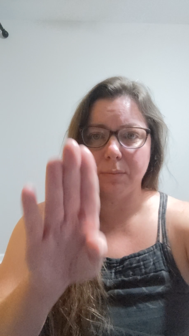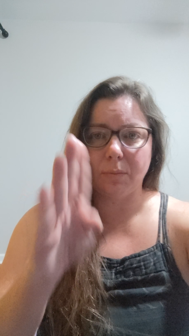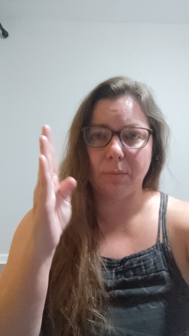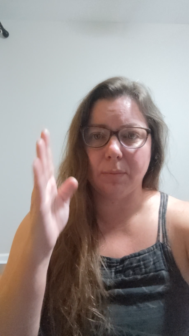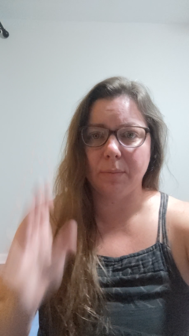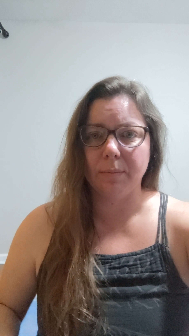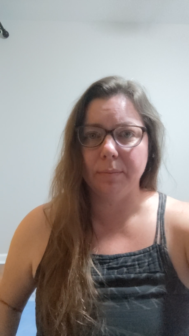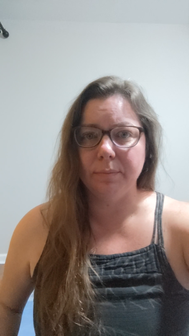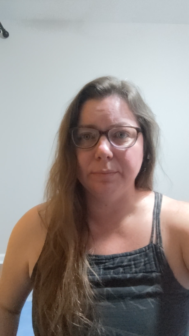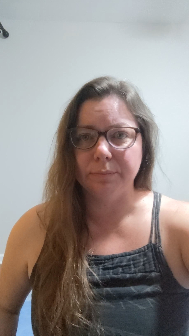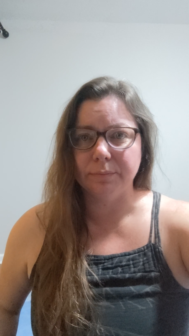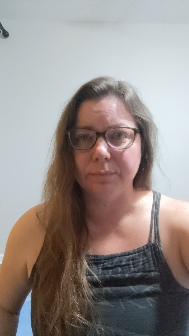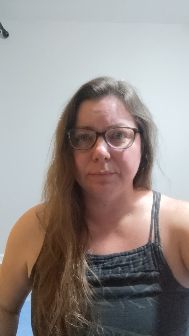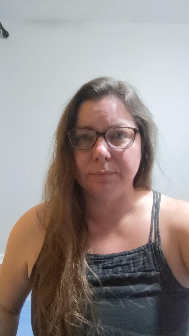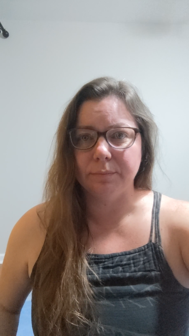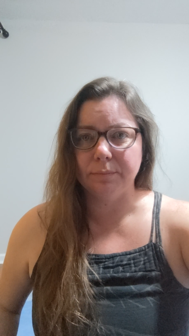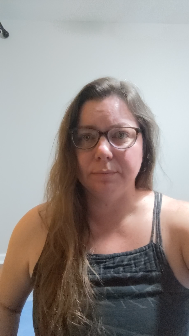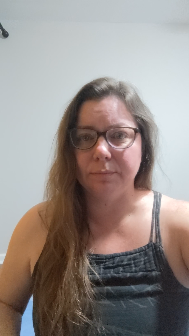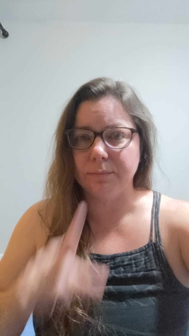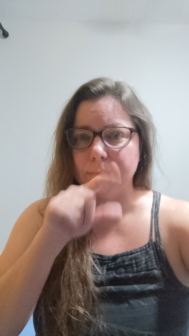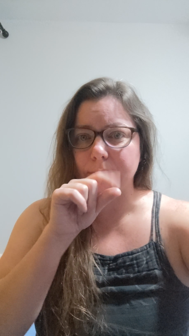chicken